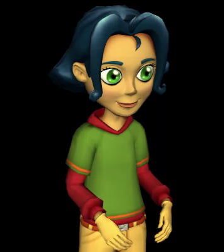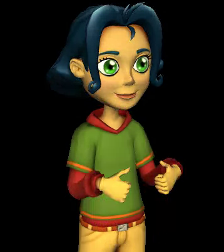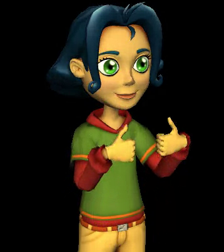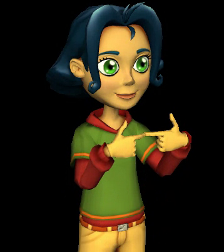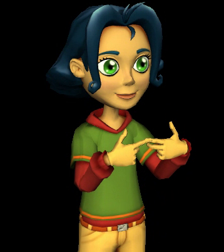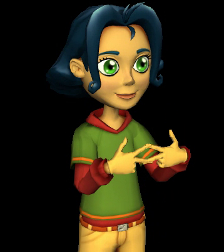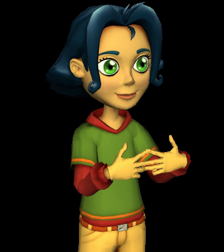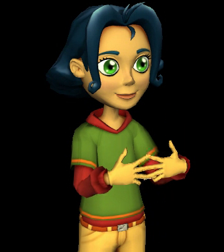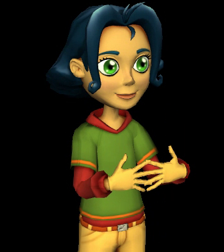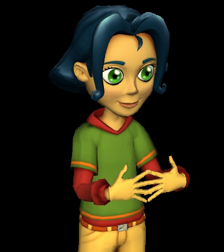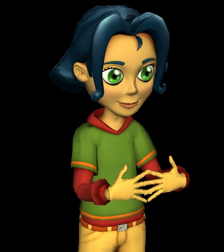عدد